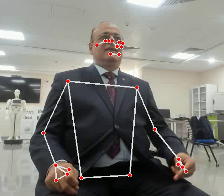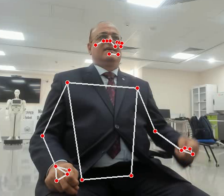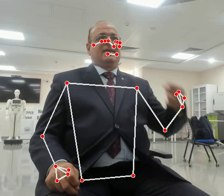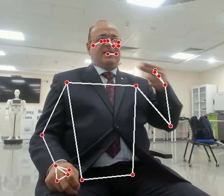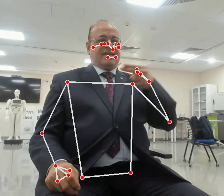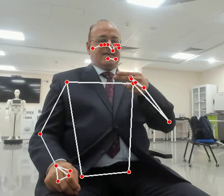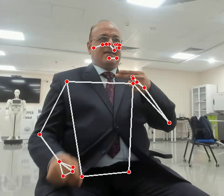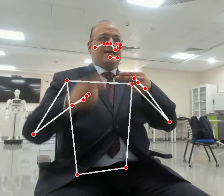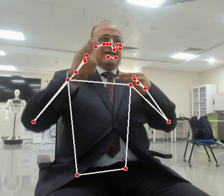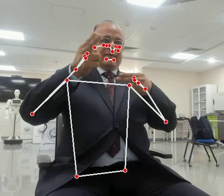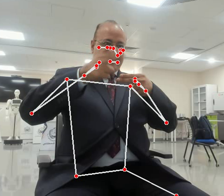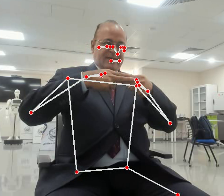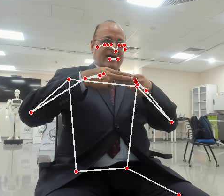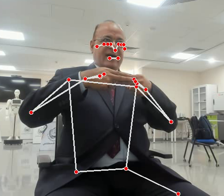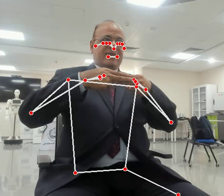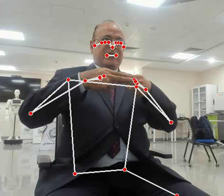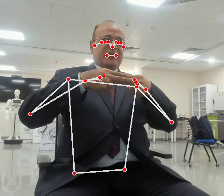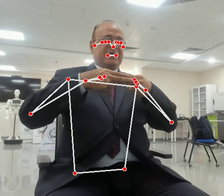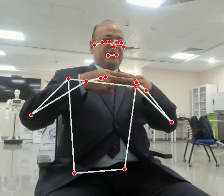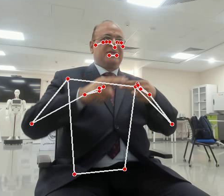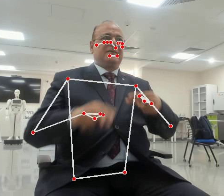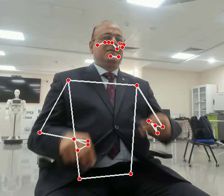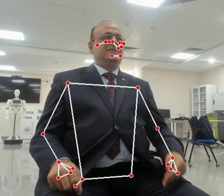mash mashy